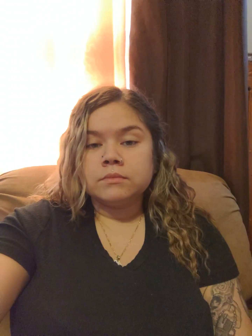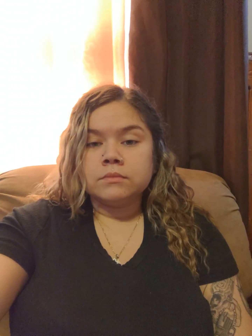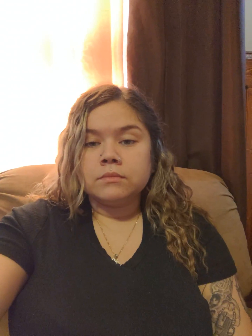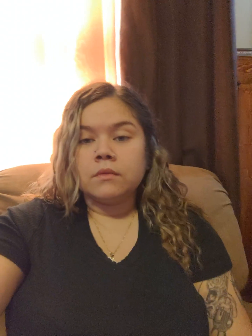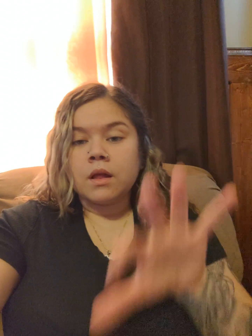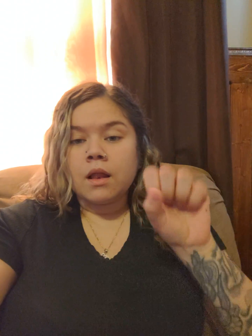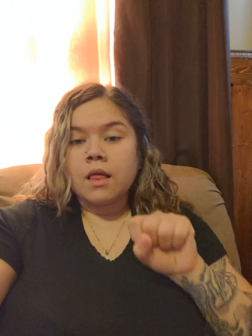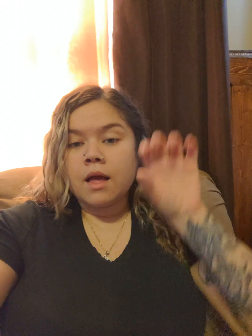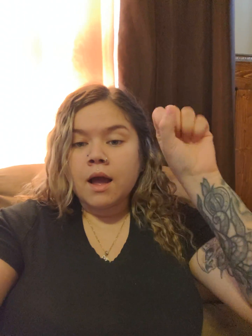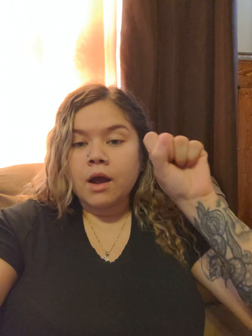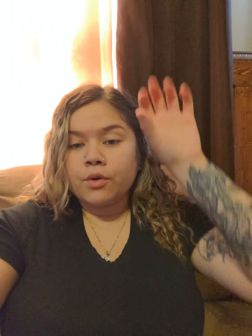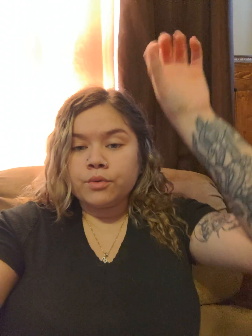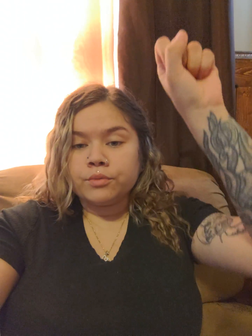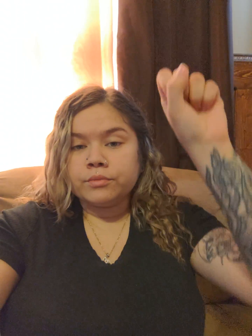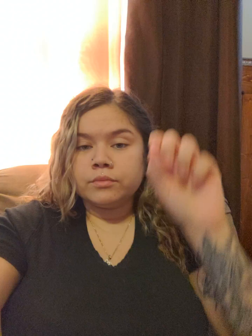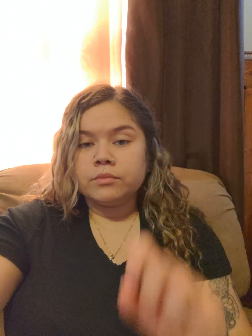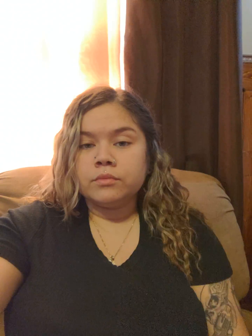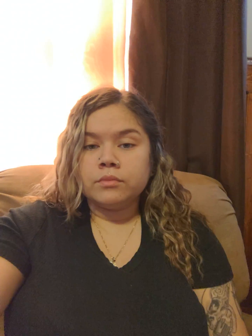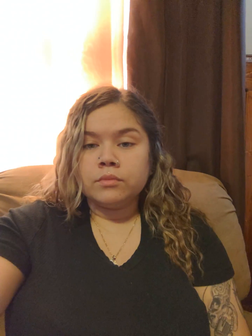ladder